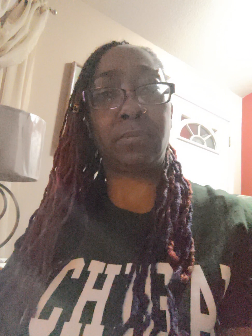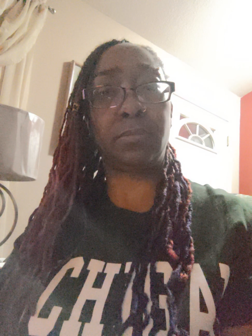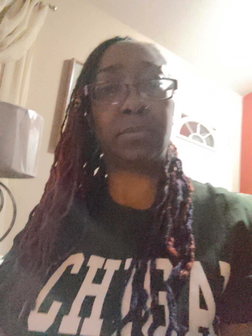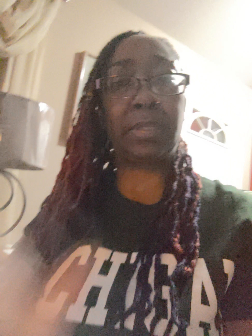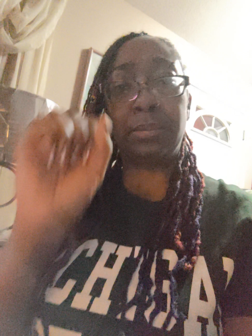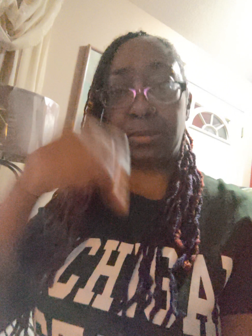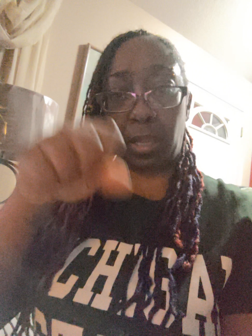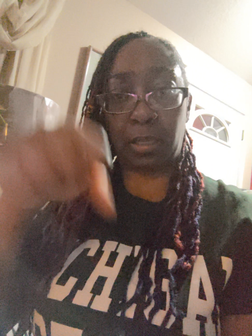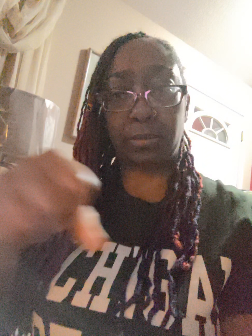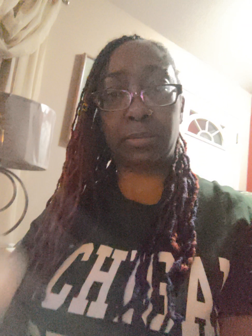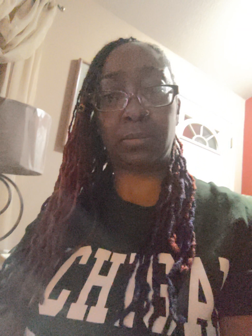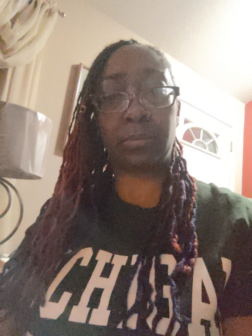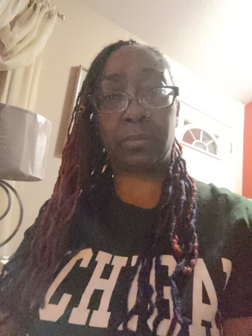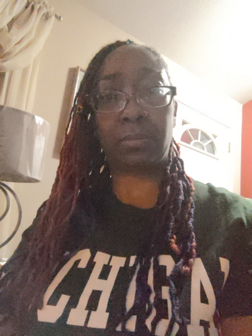yes